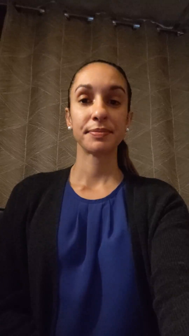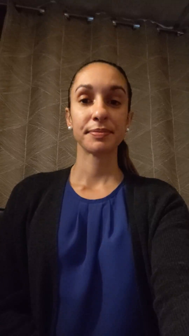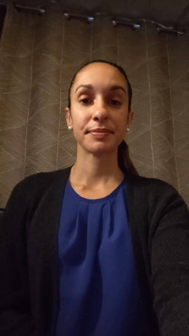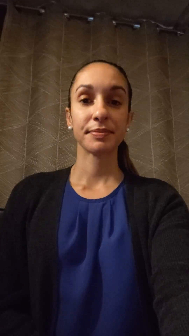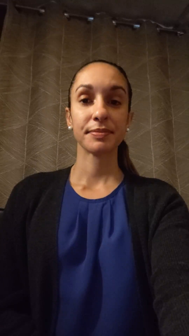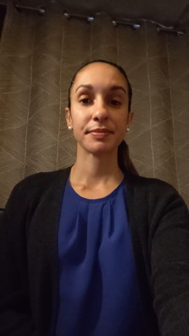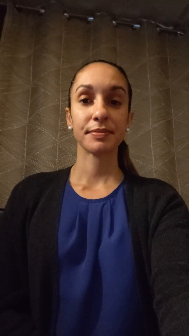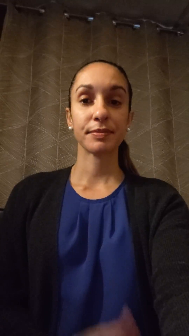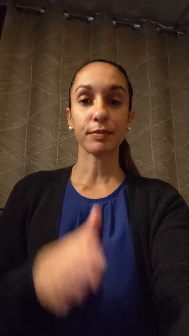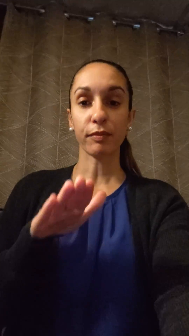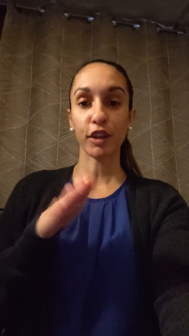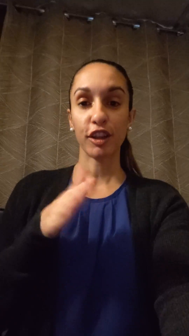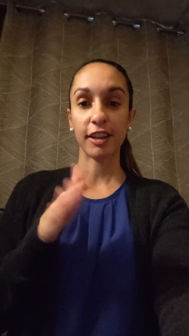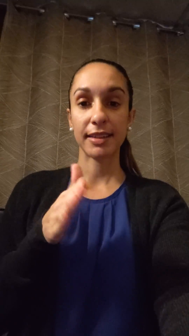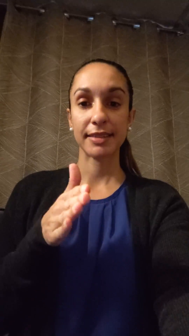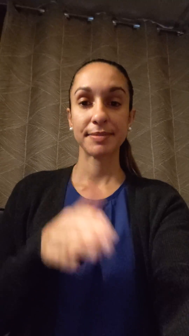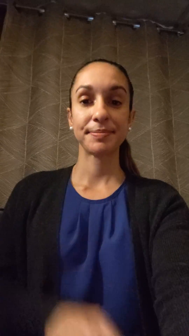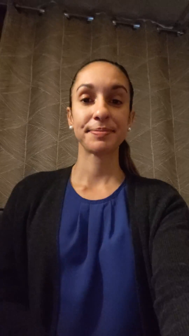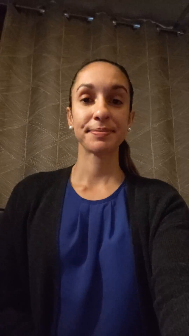cook